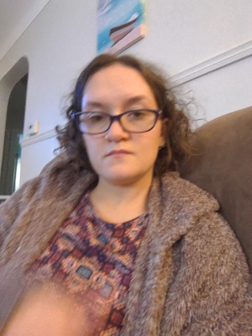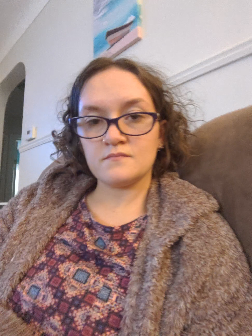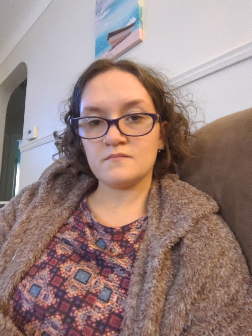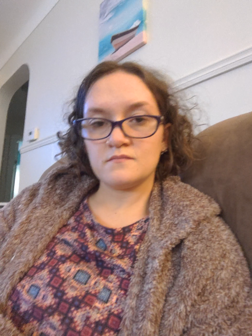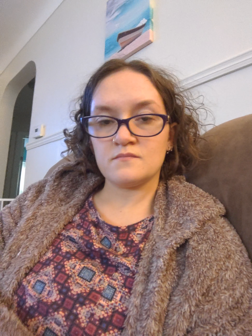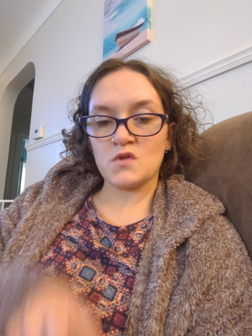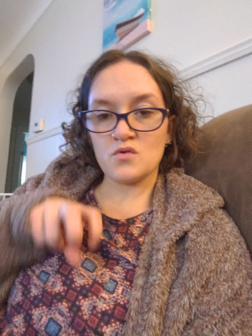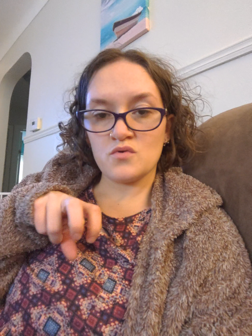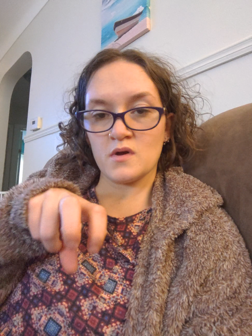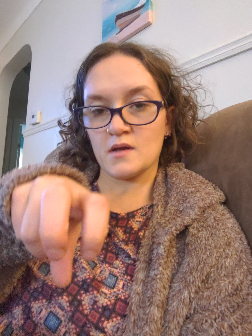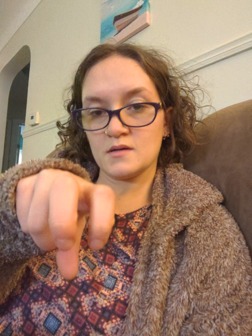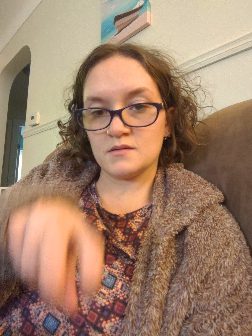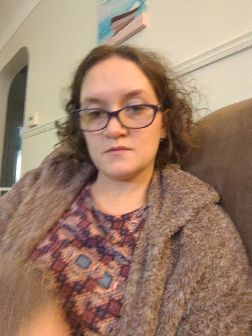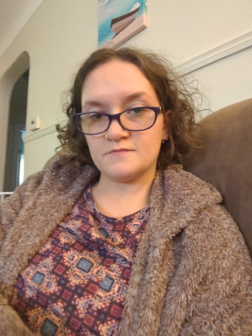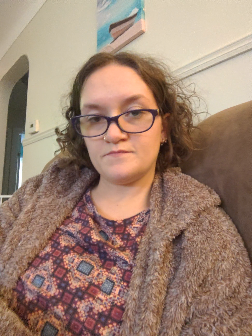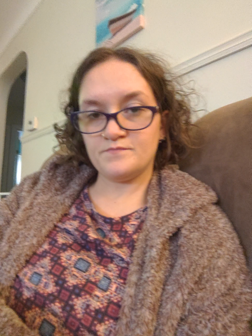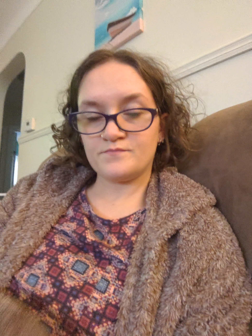ride